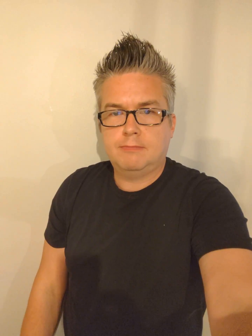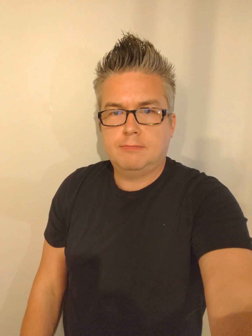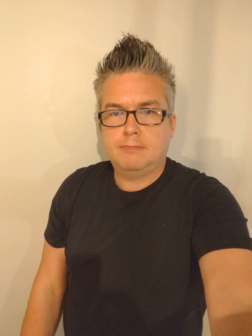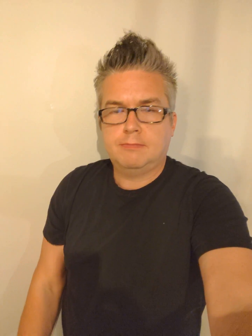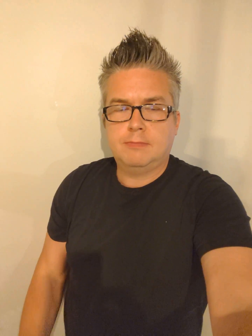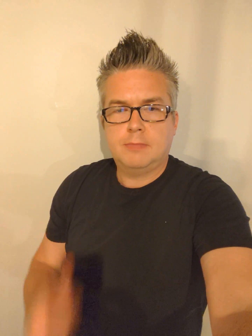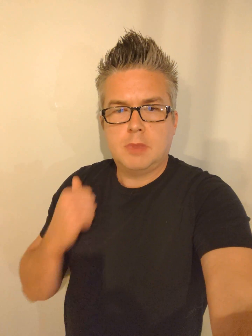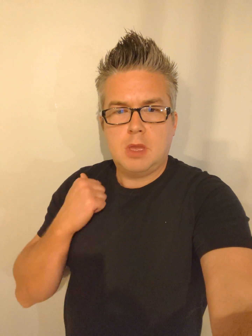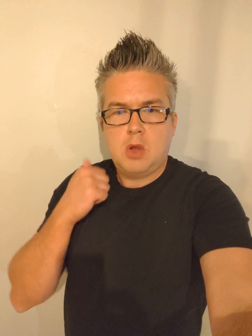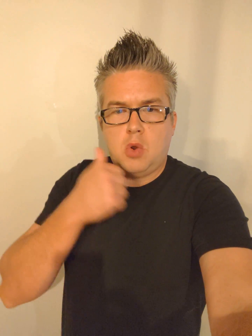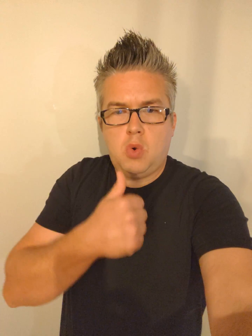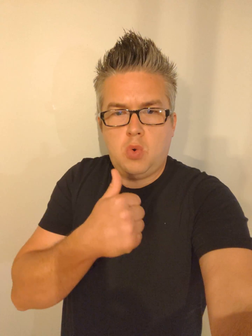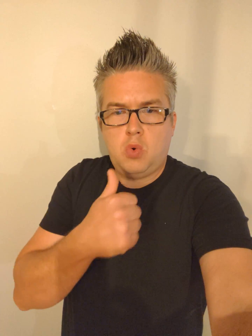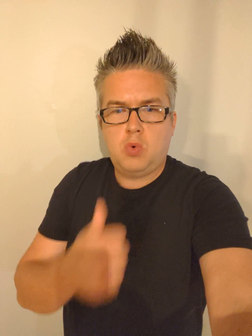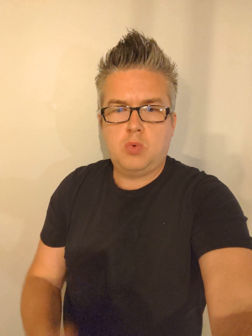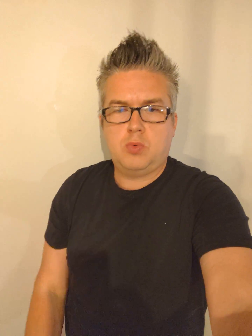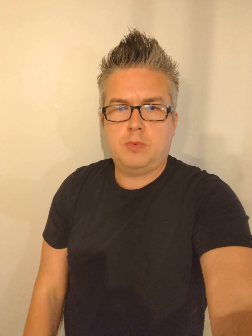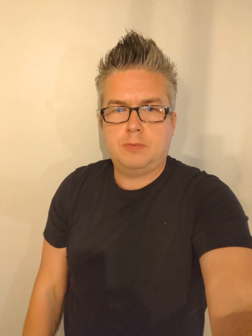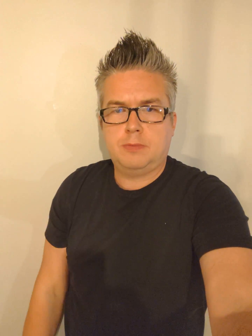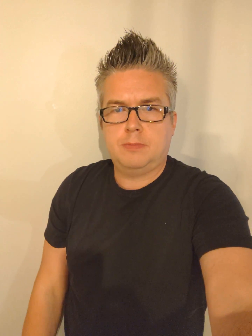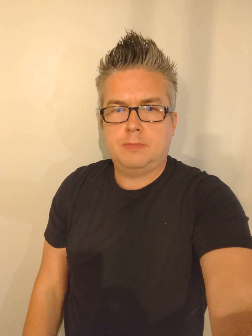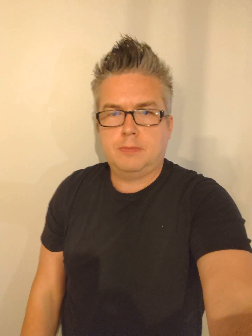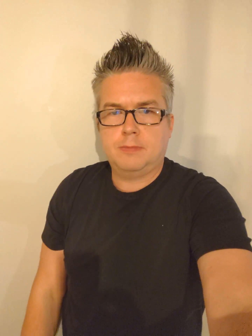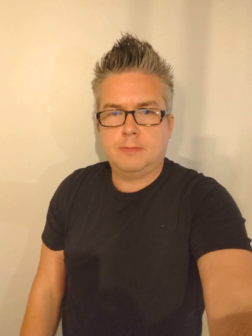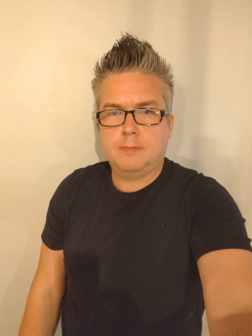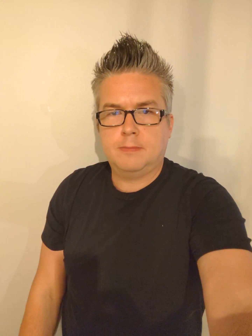coats